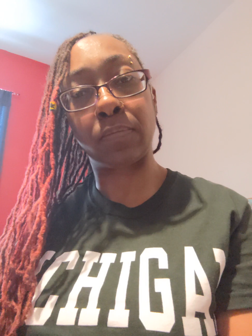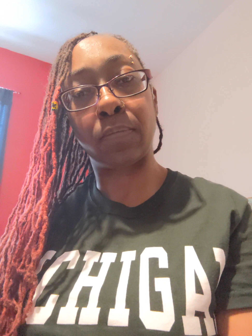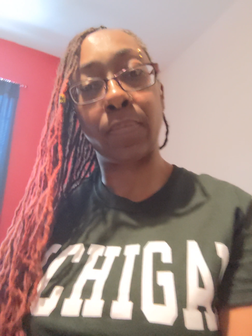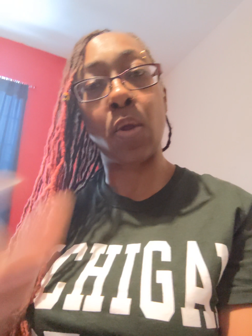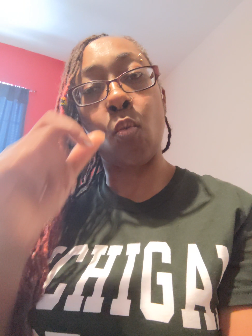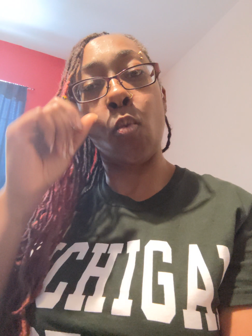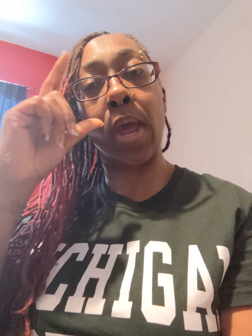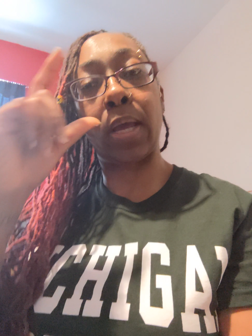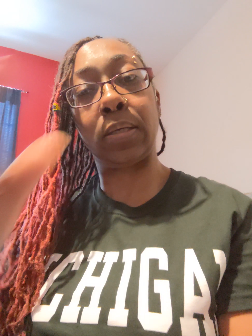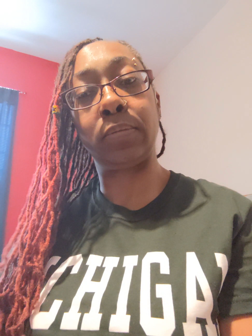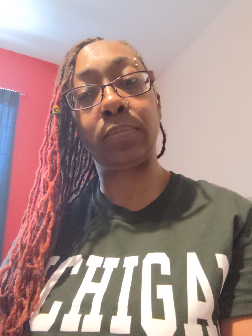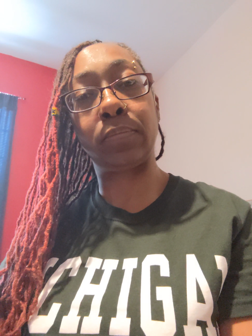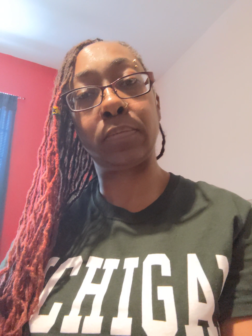awake